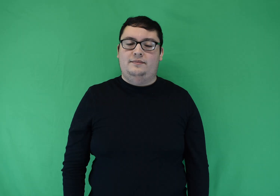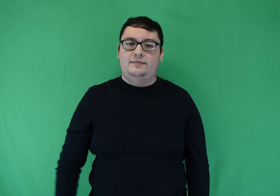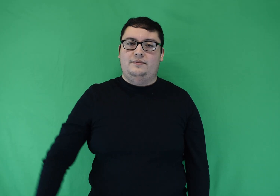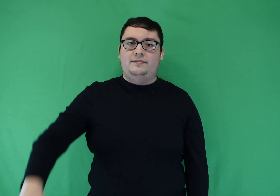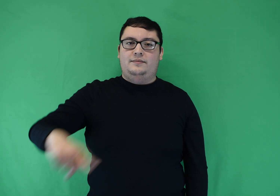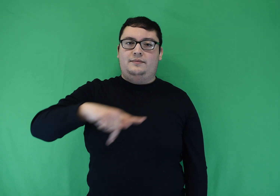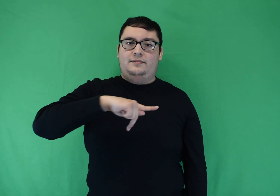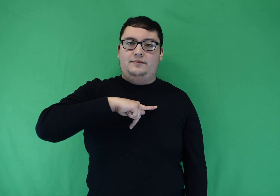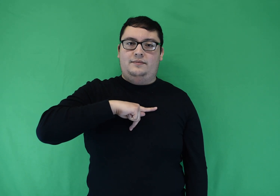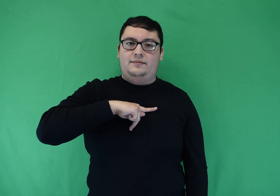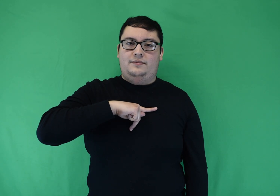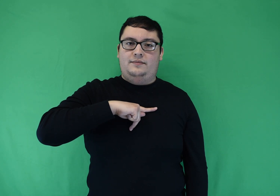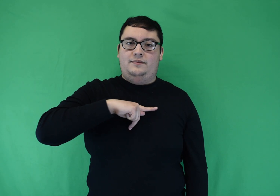mi